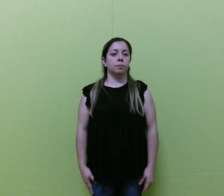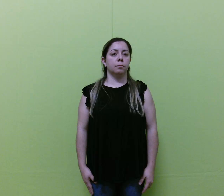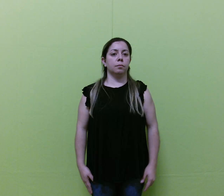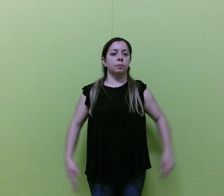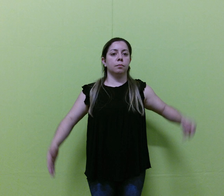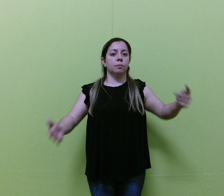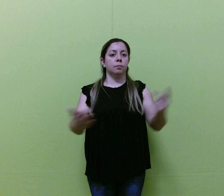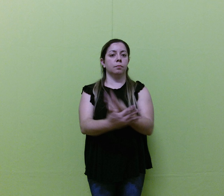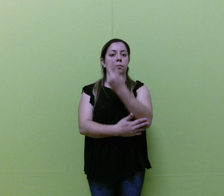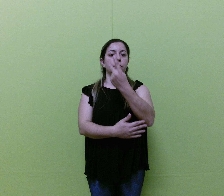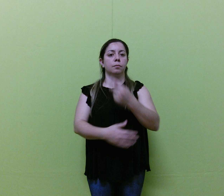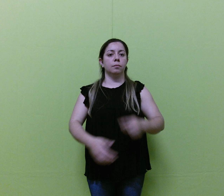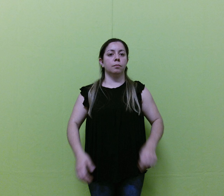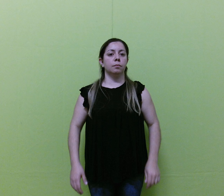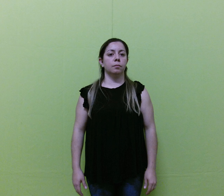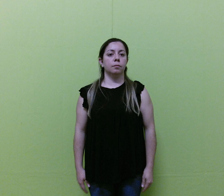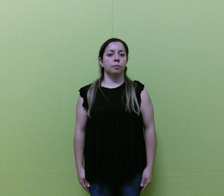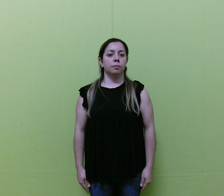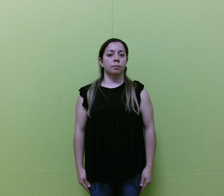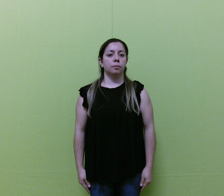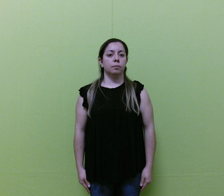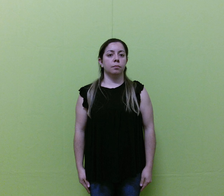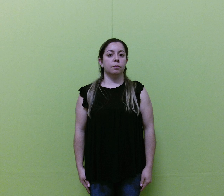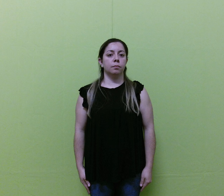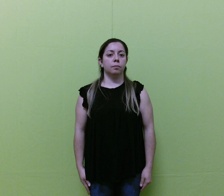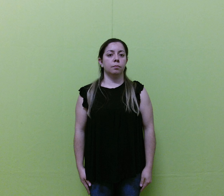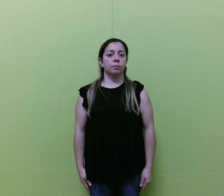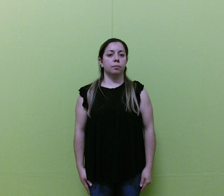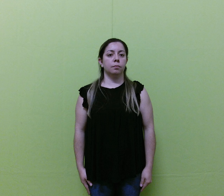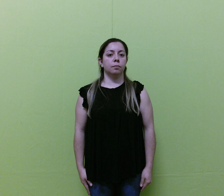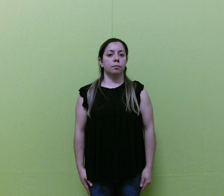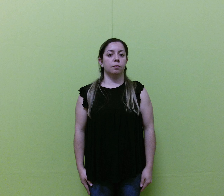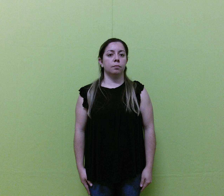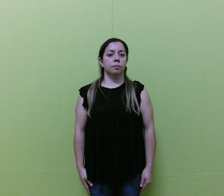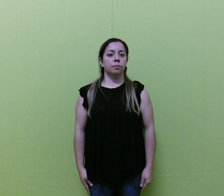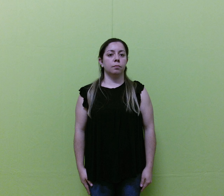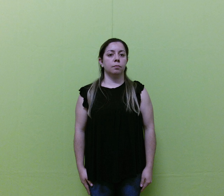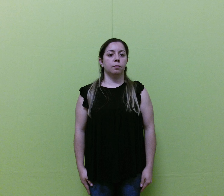acontecer